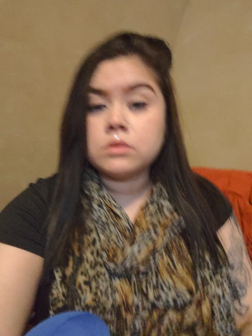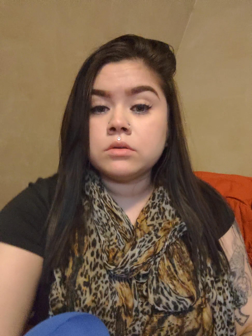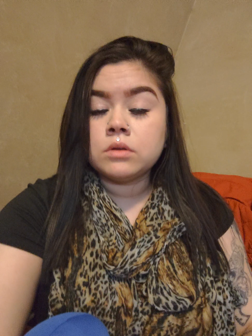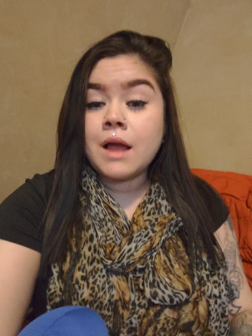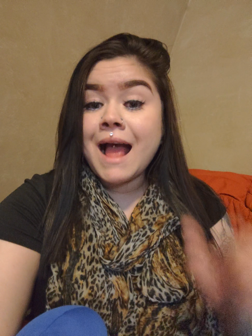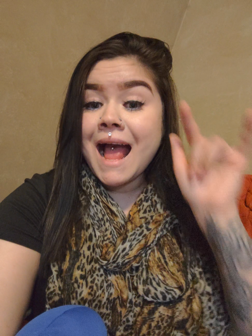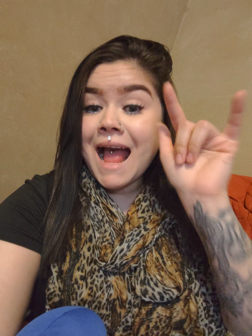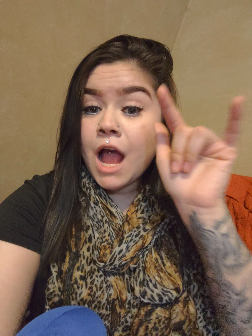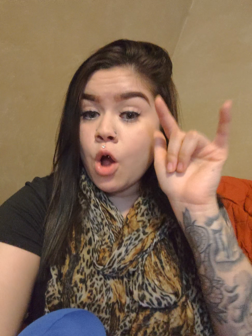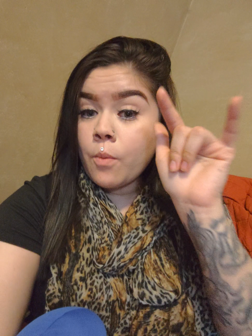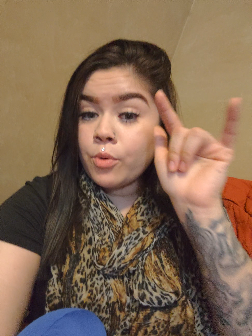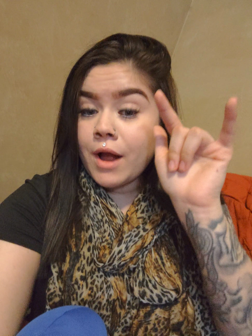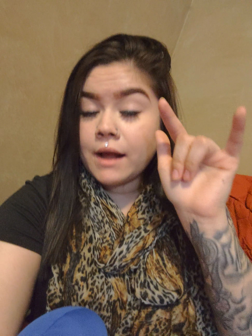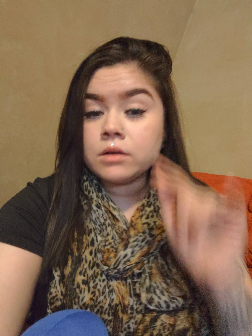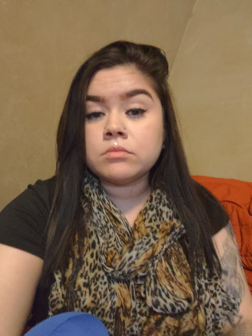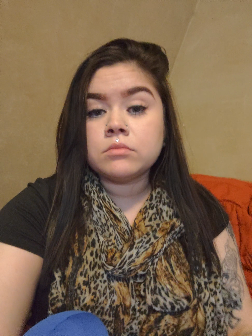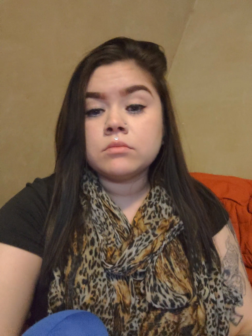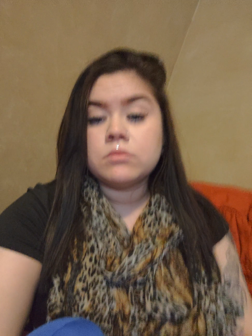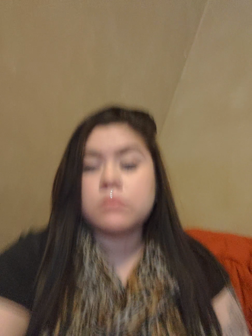airplane